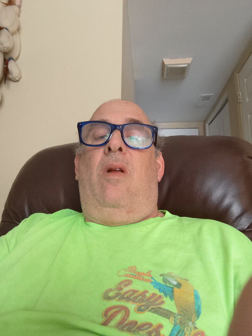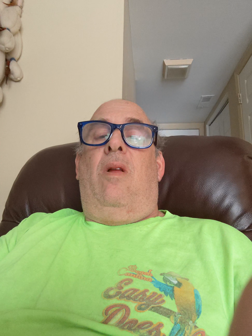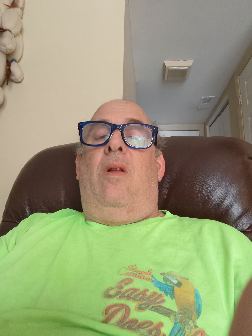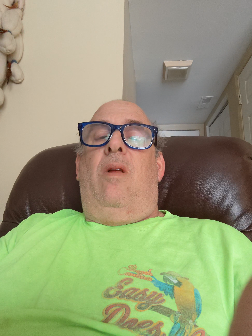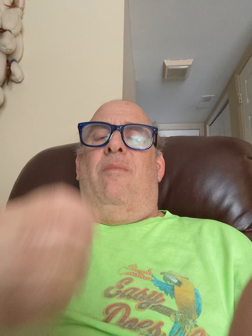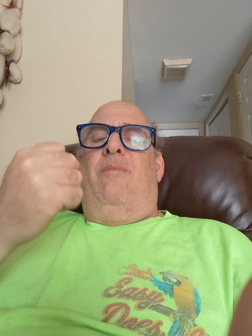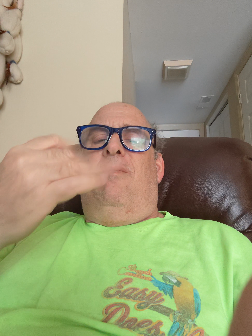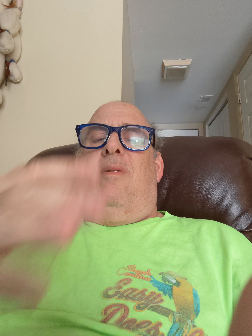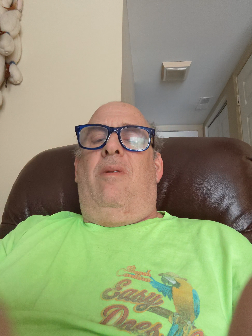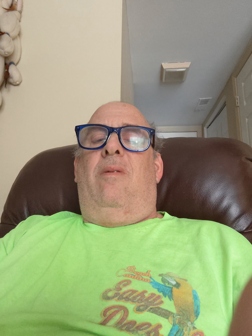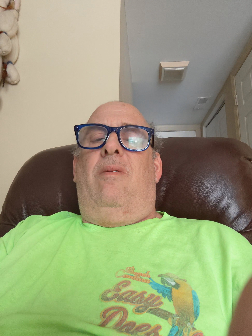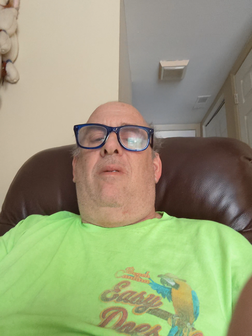many